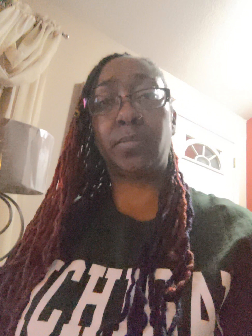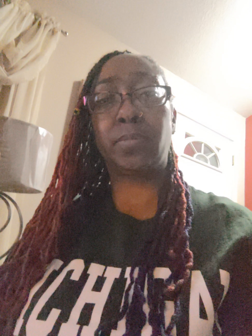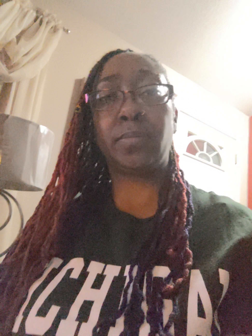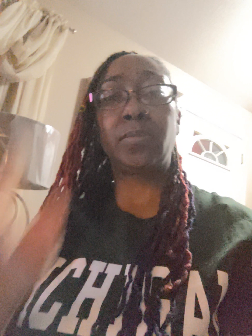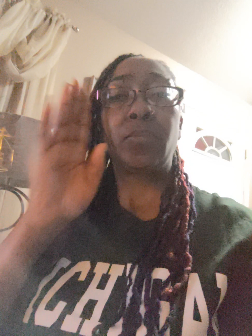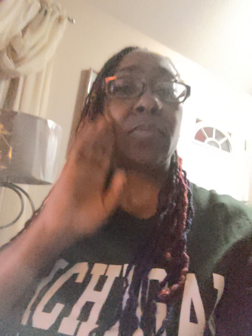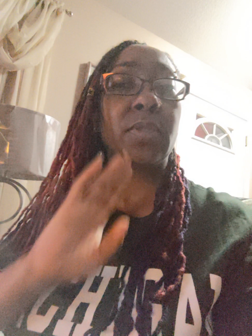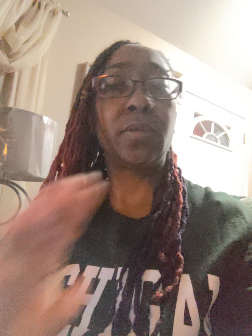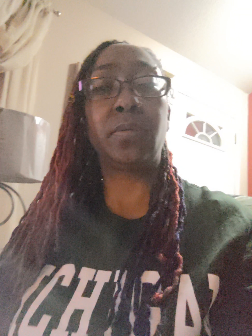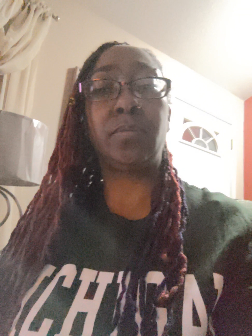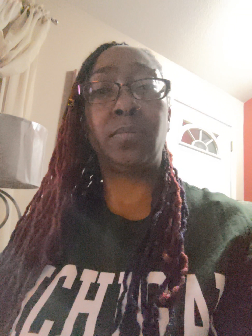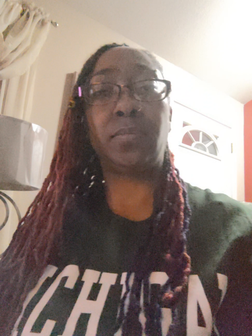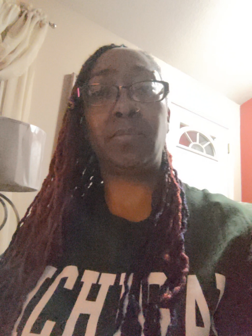brown